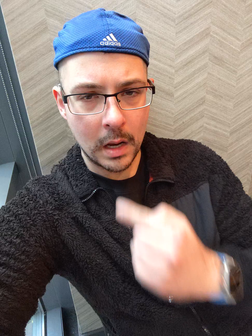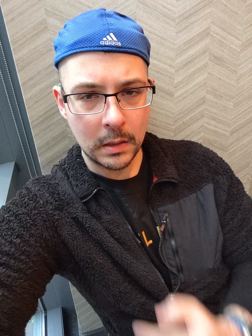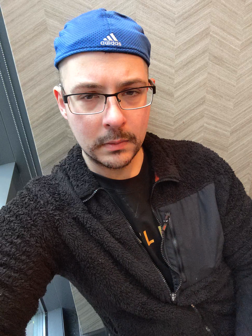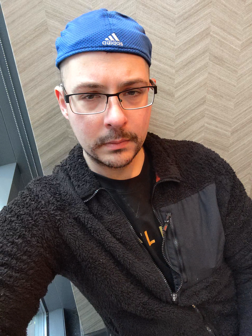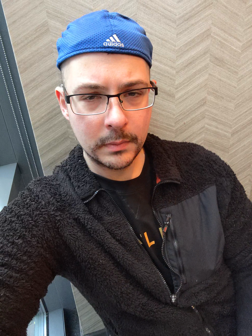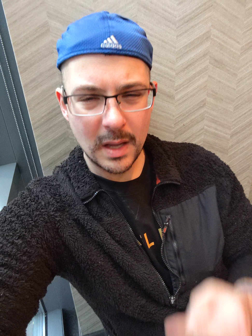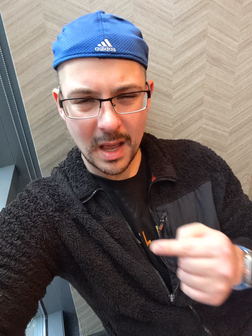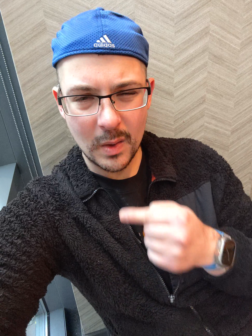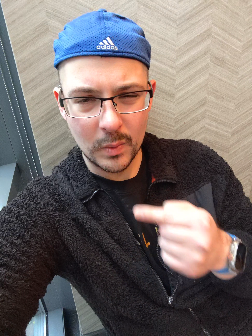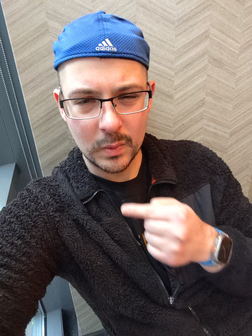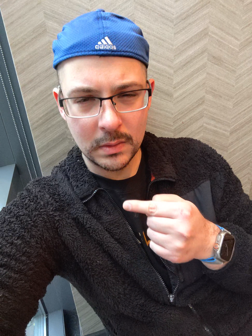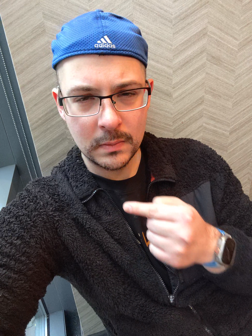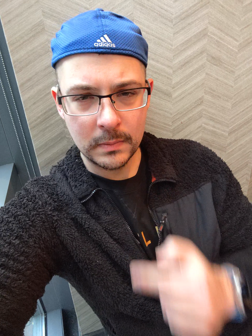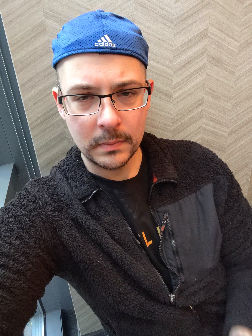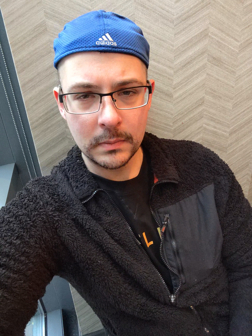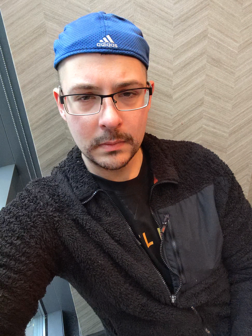owie